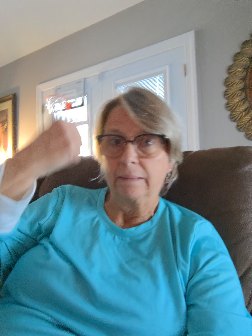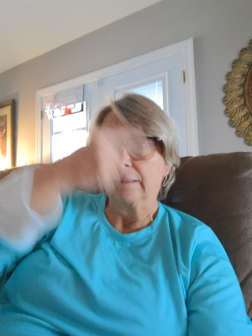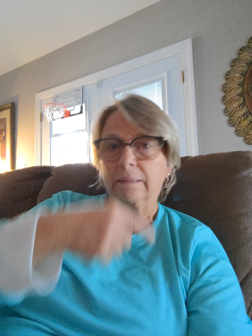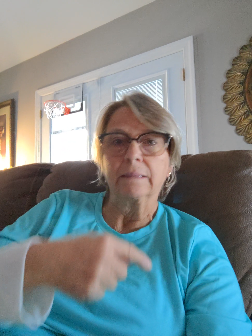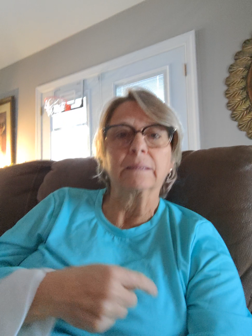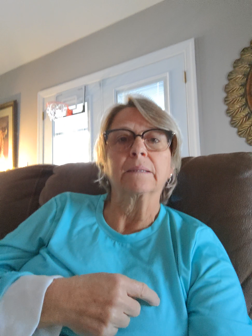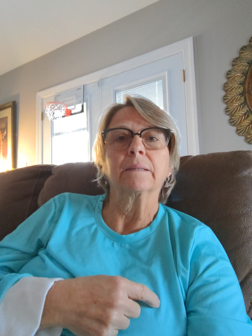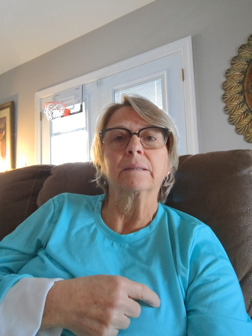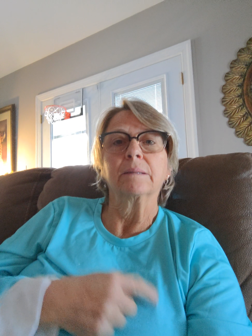face